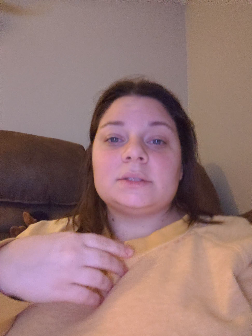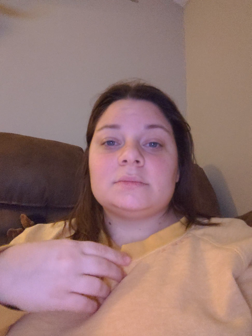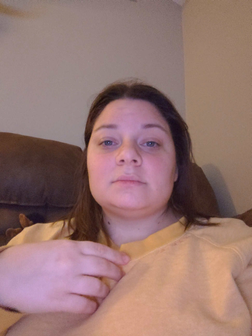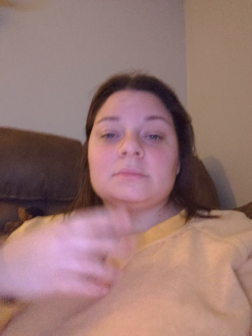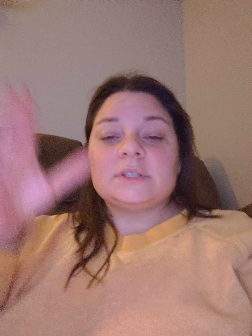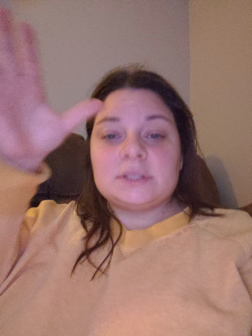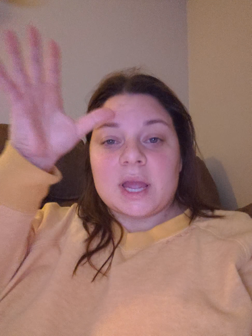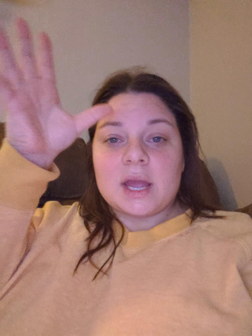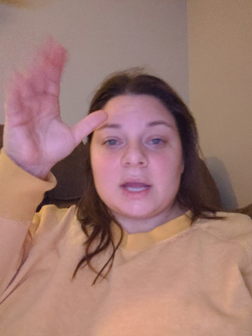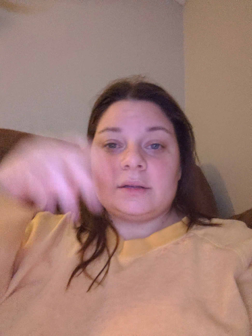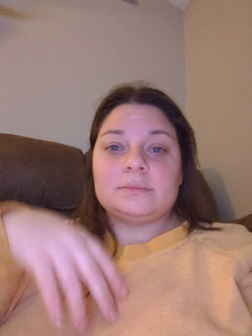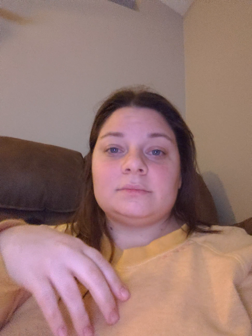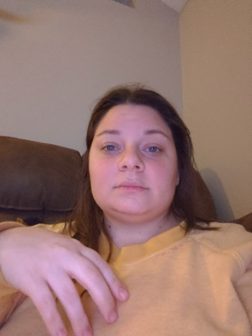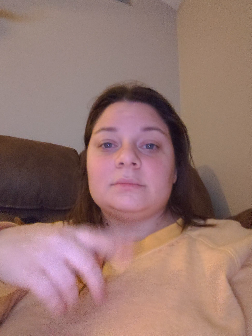dad